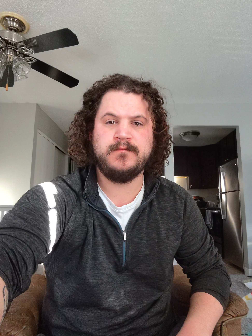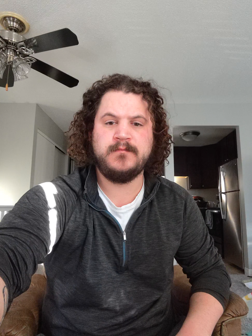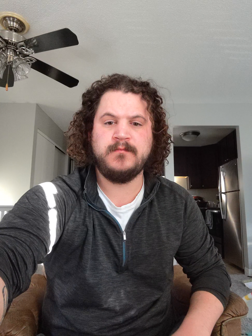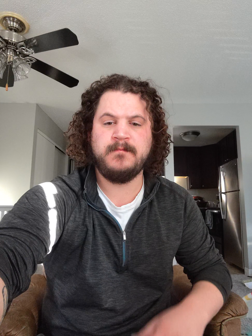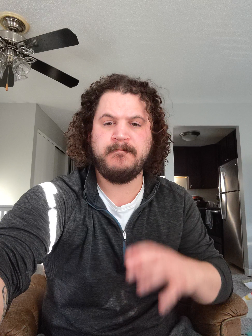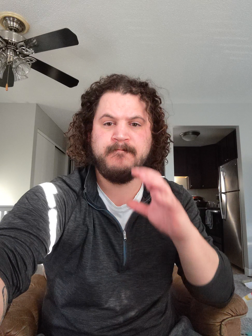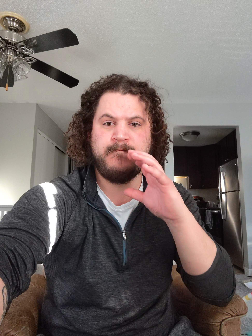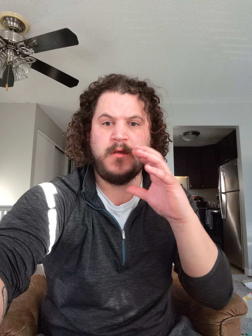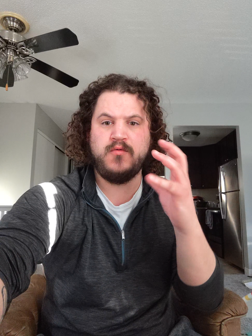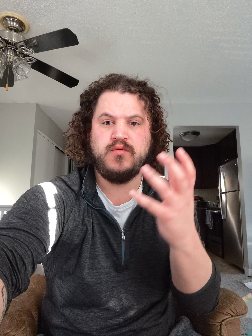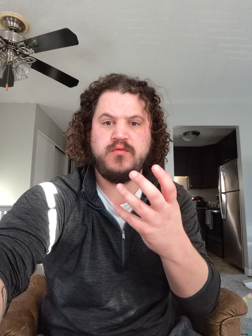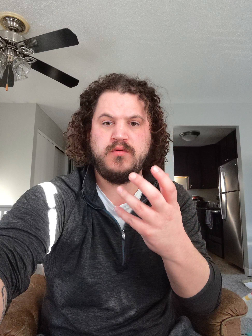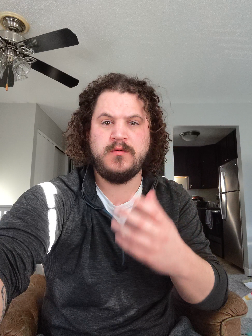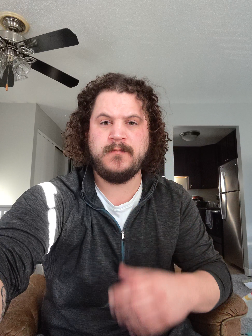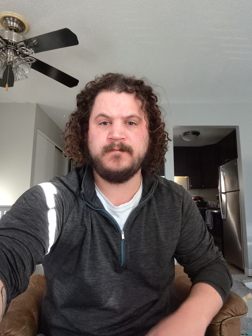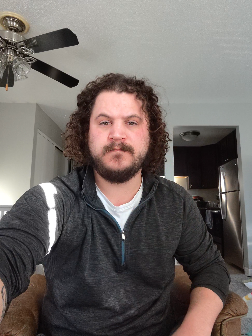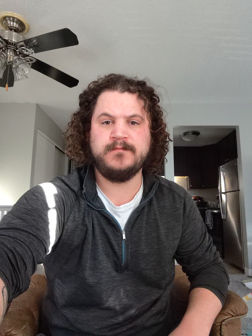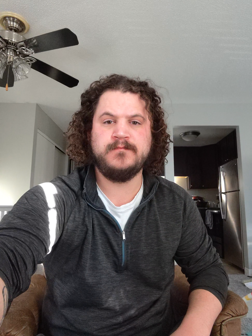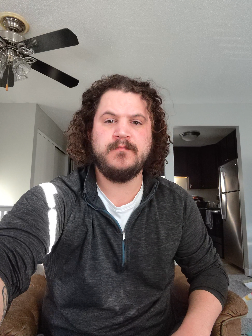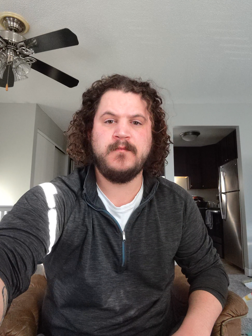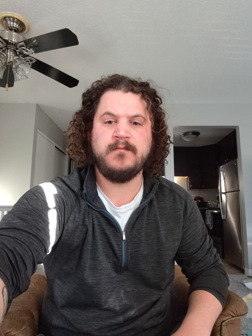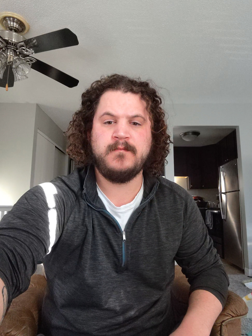balloon